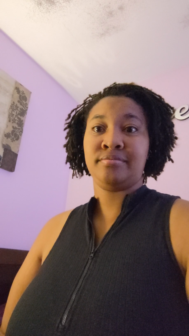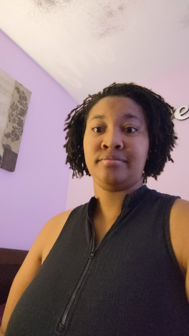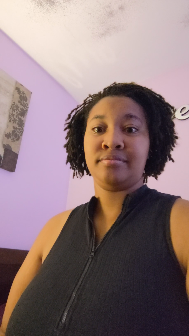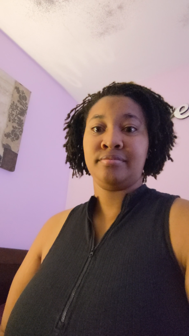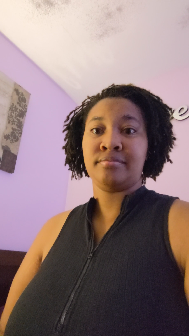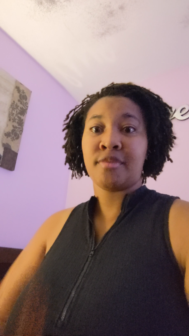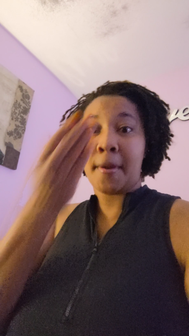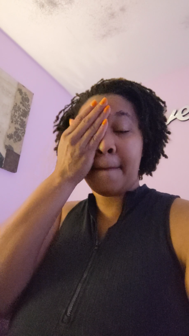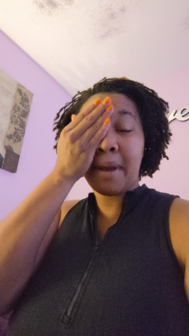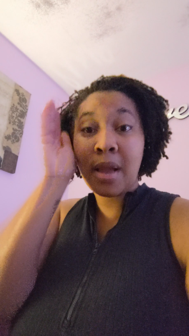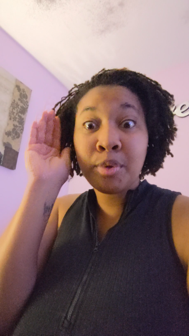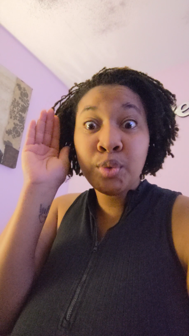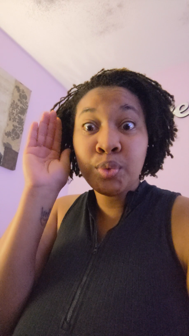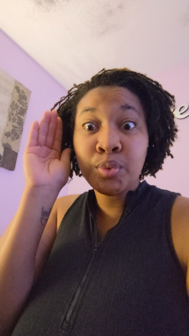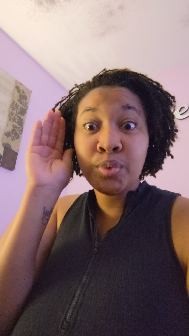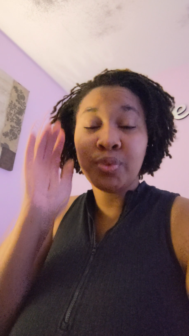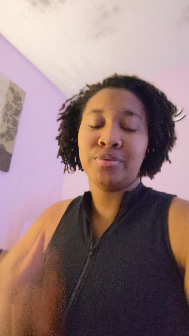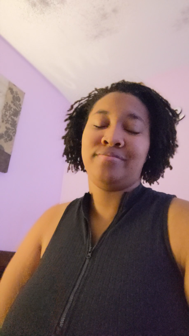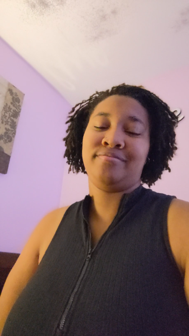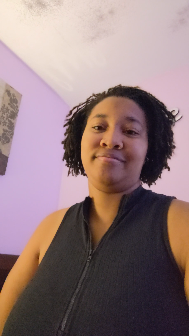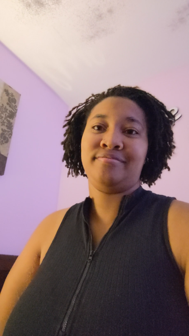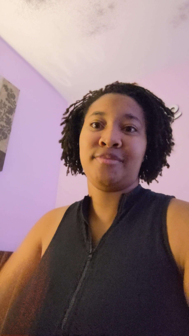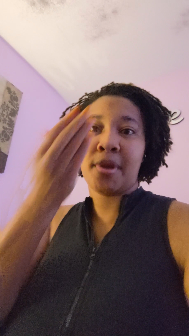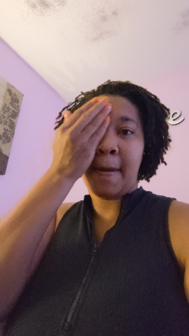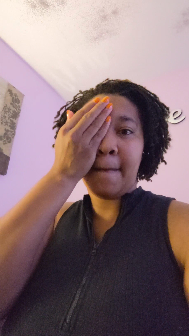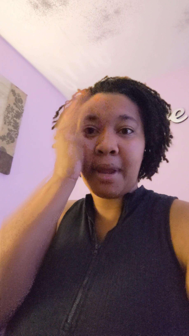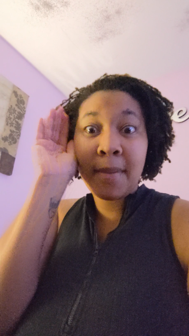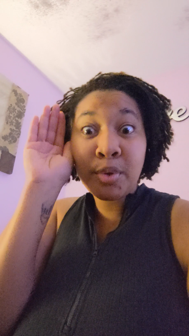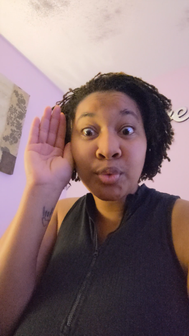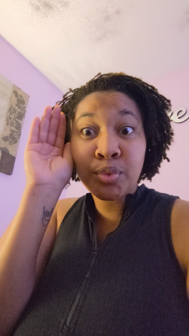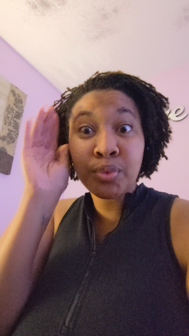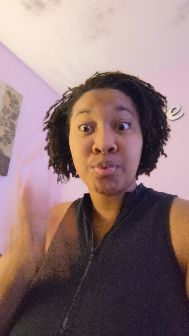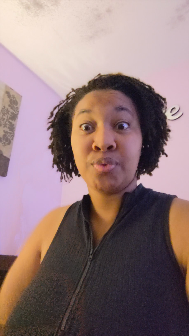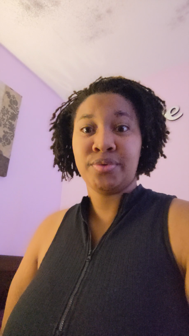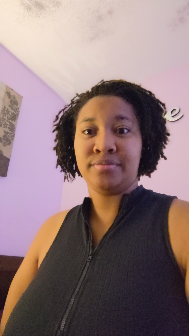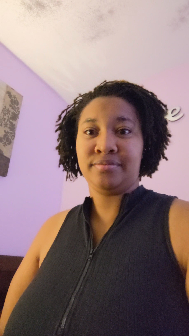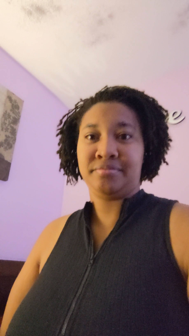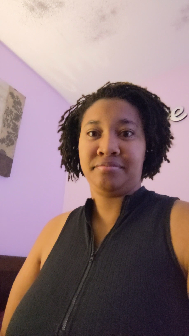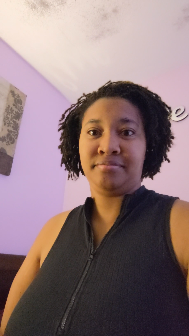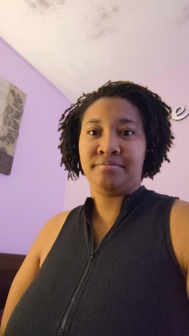peekaboo